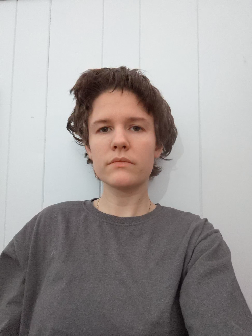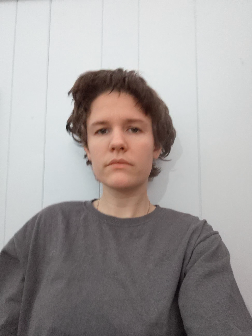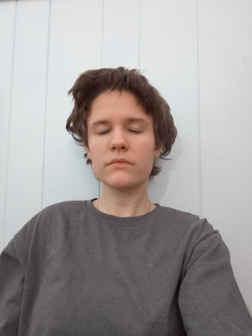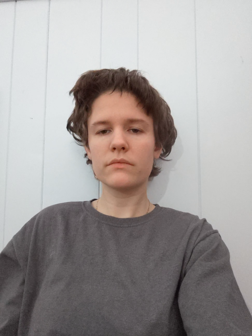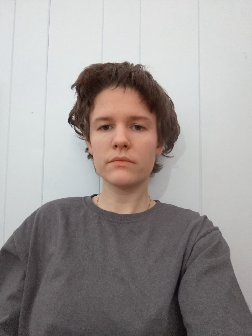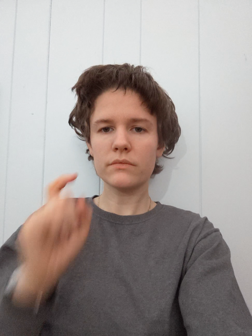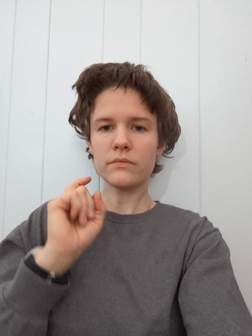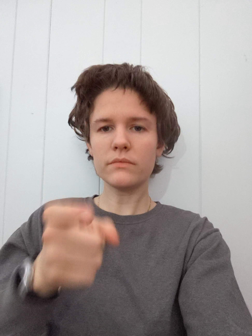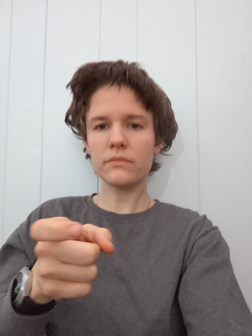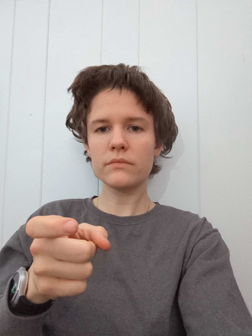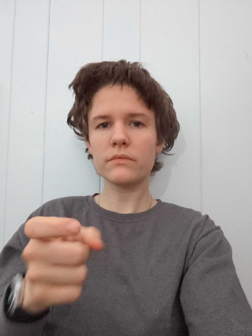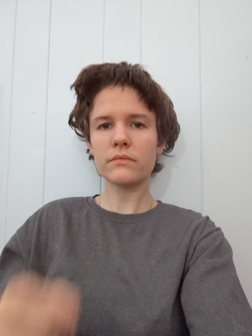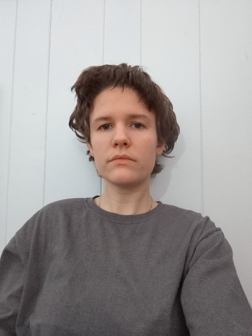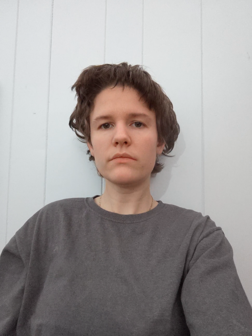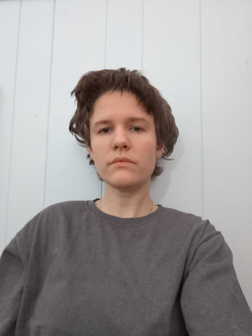gift